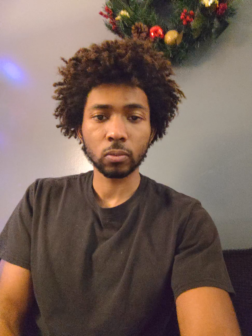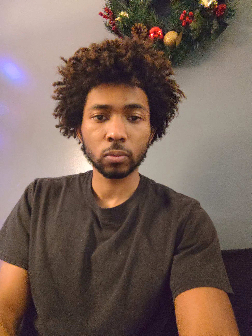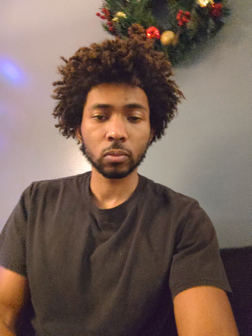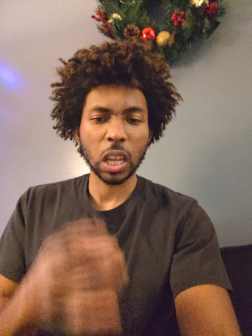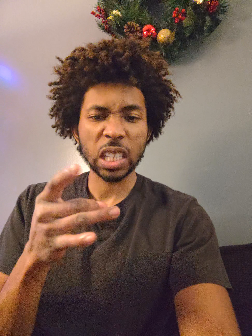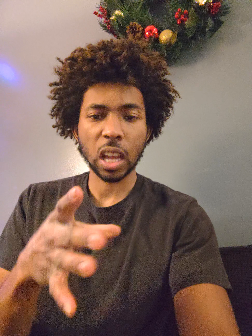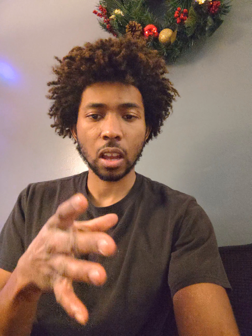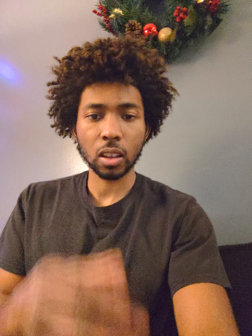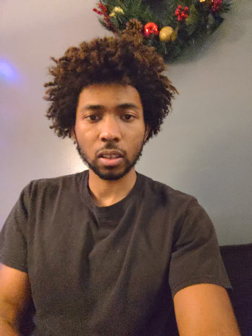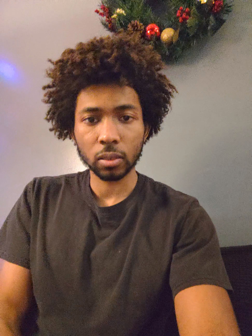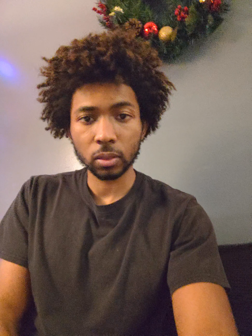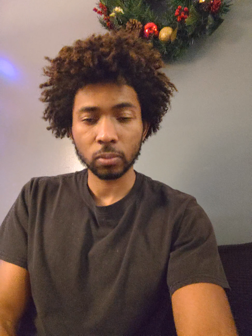hate